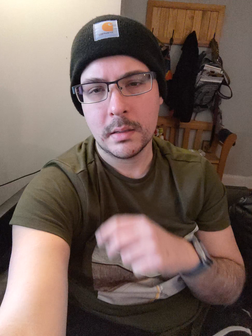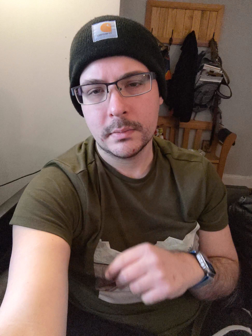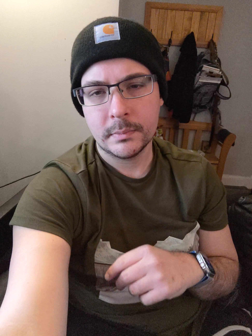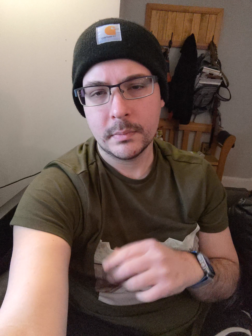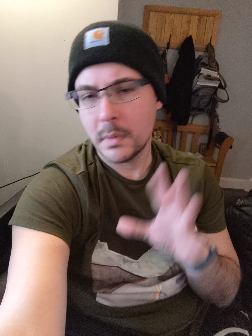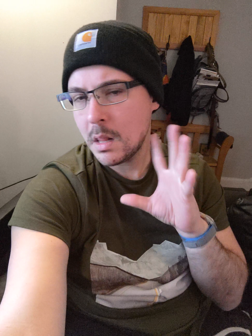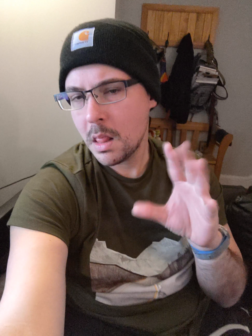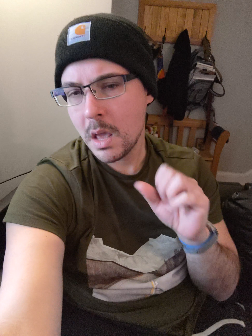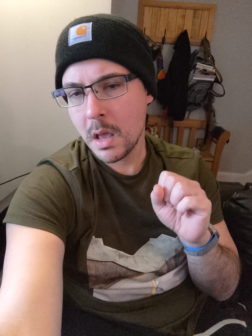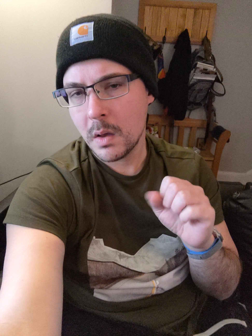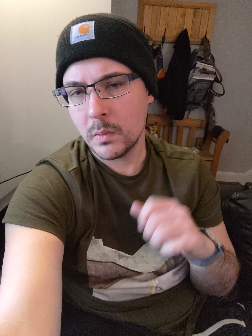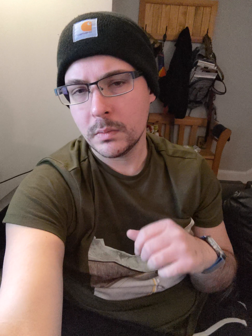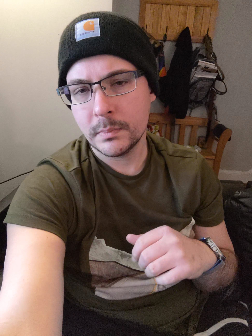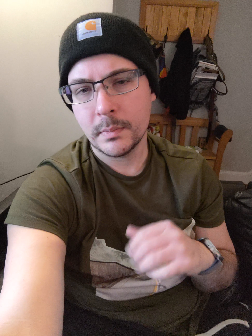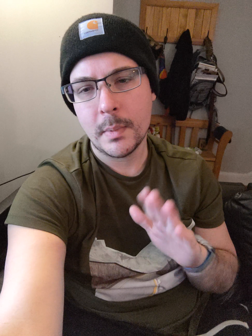loud